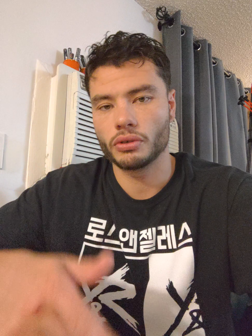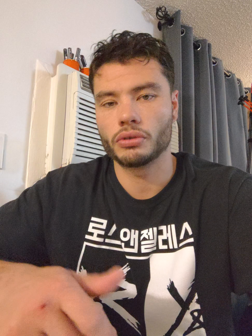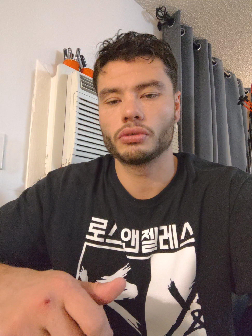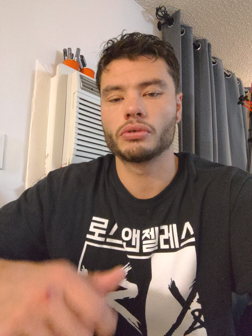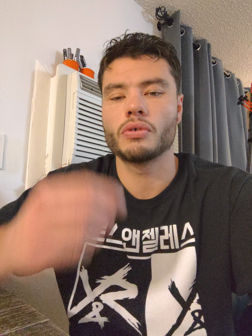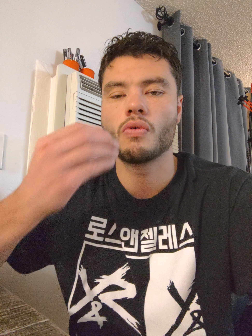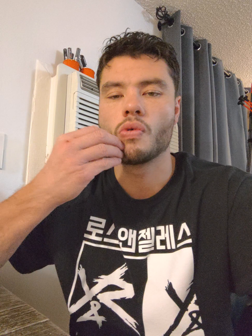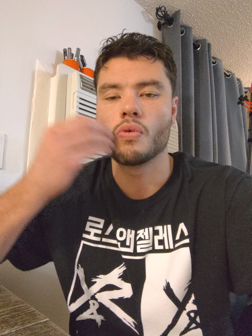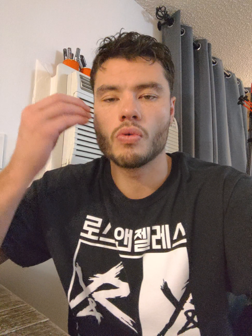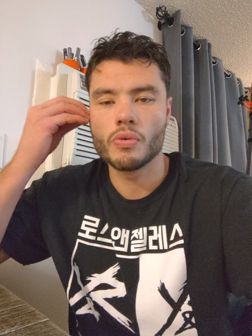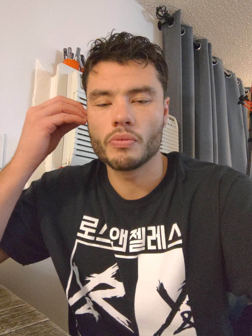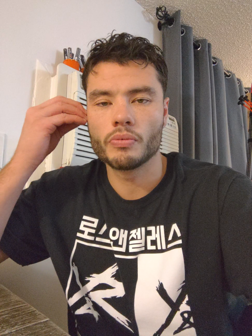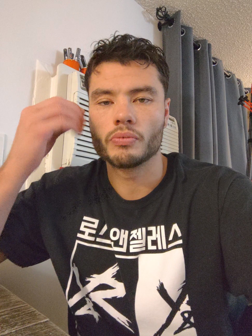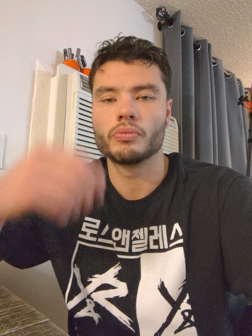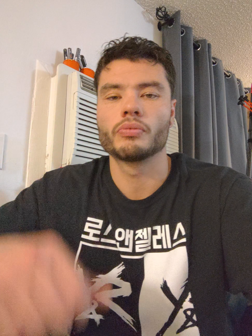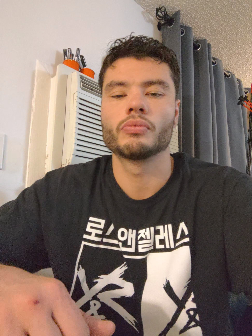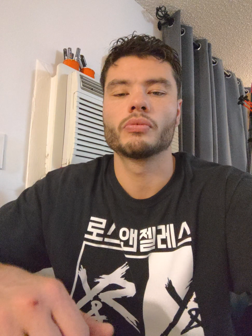home